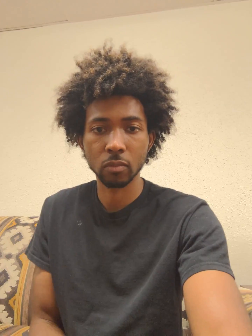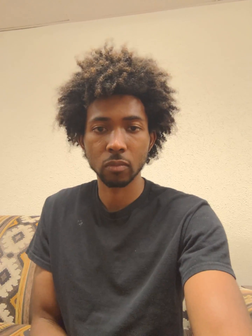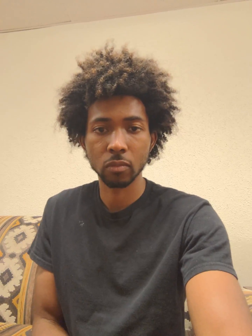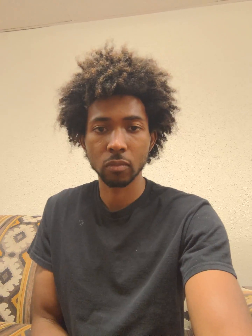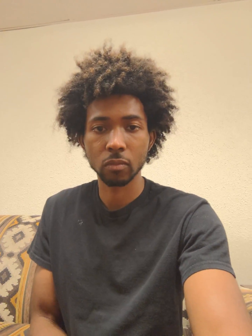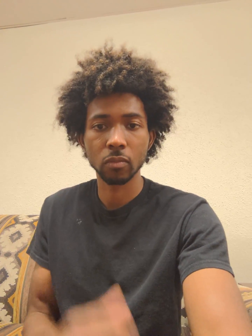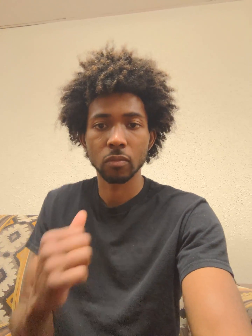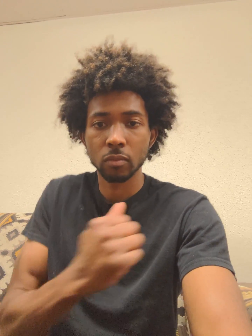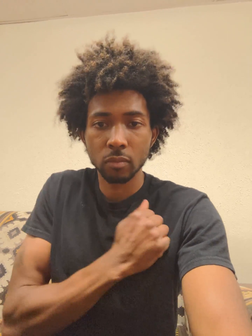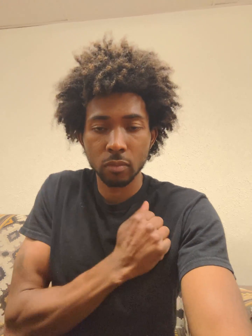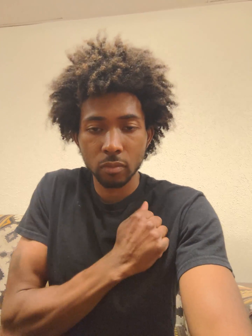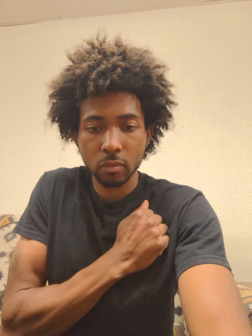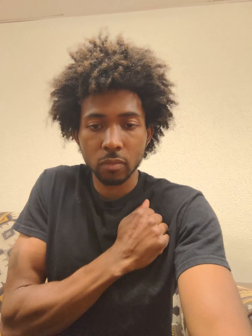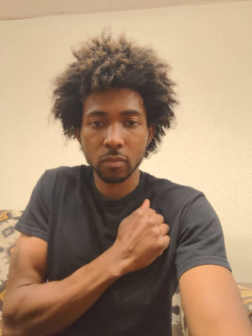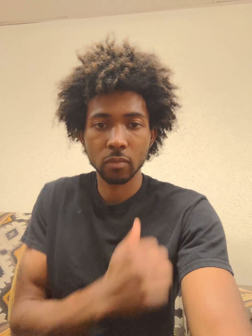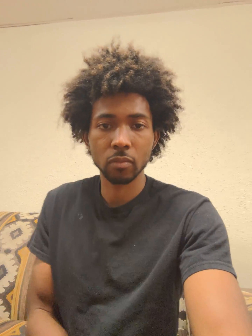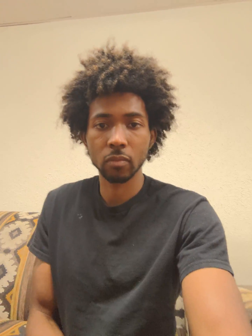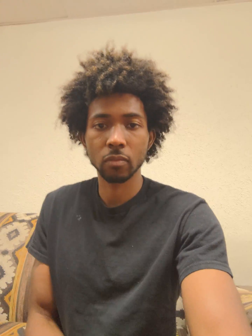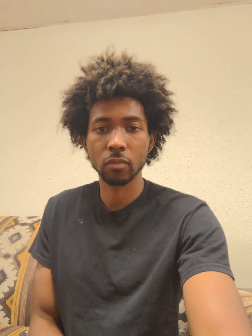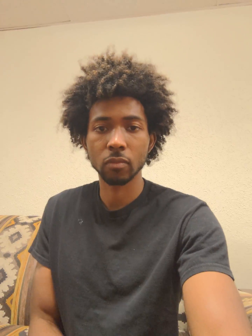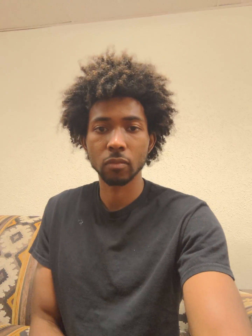hug